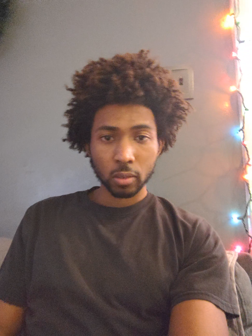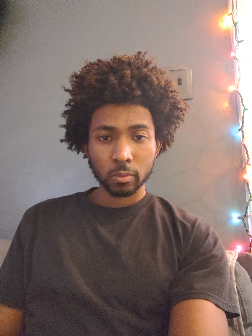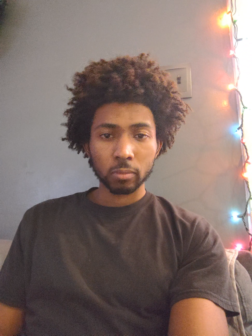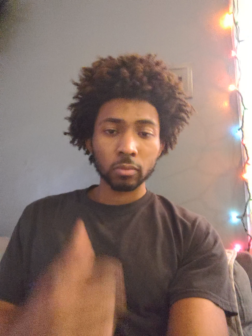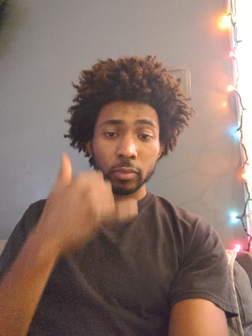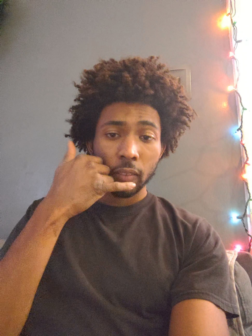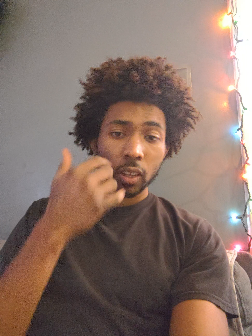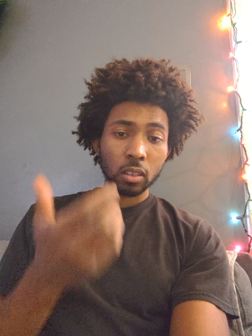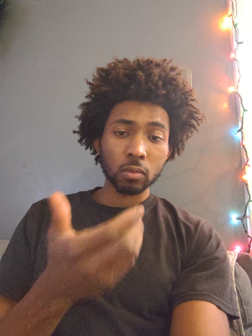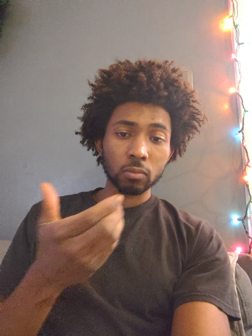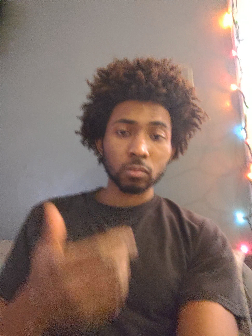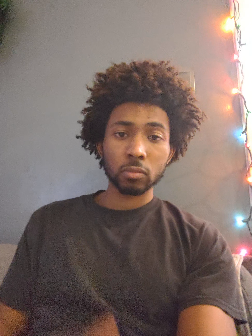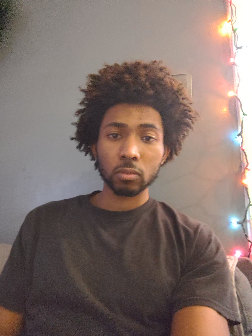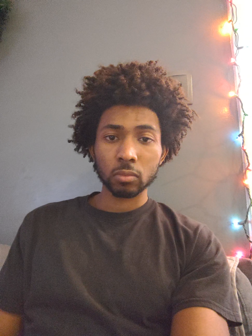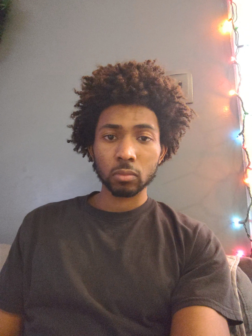call on the phone